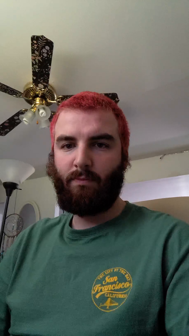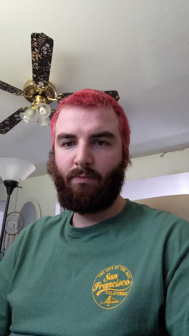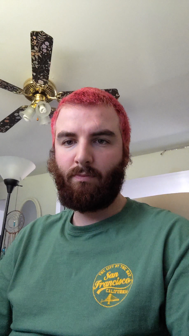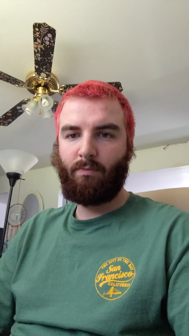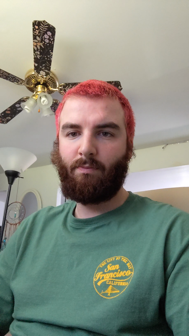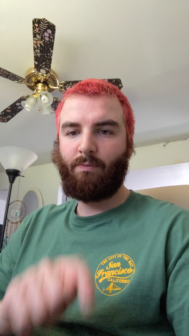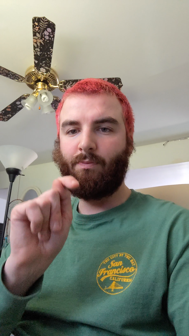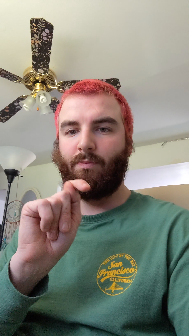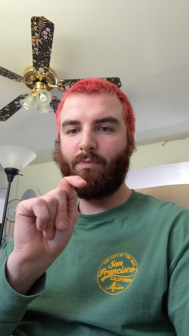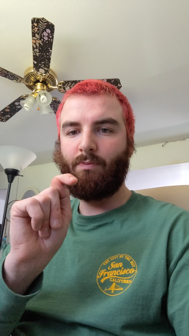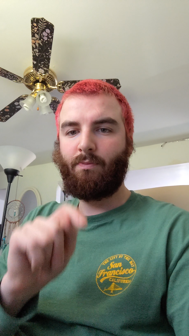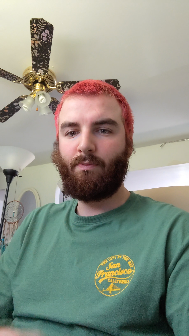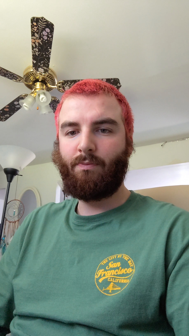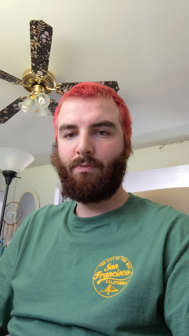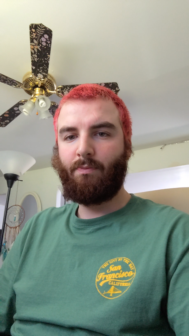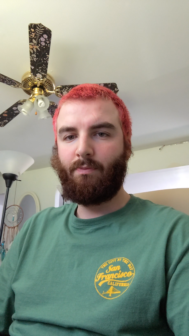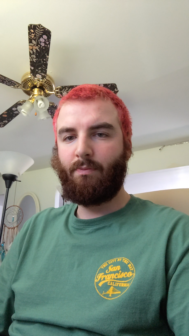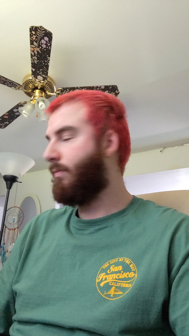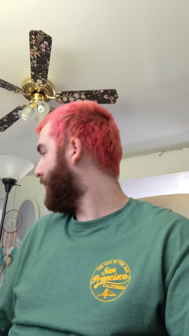bathroom